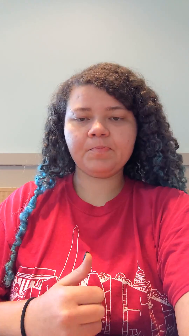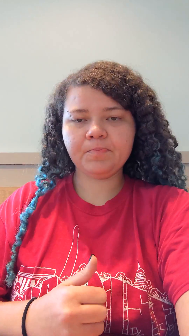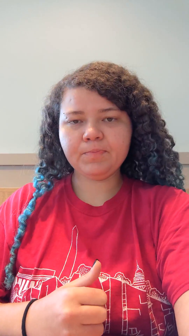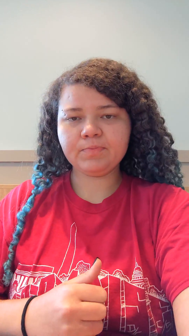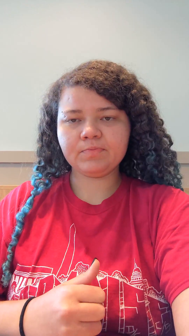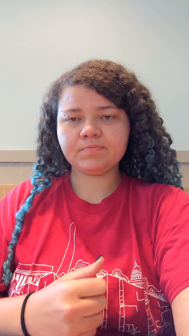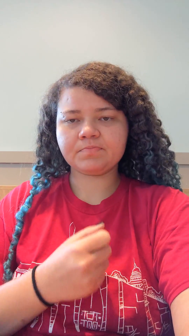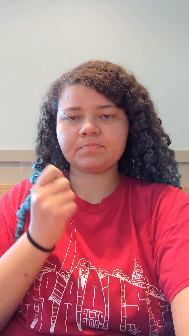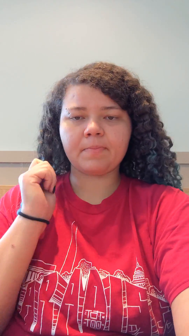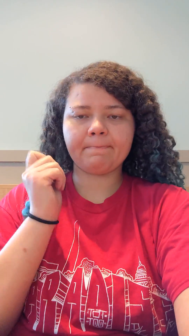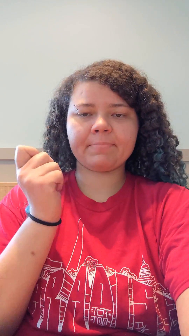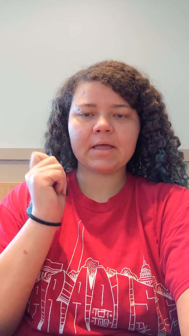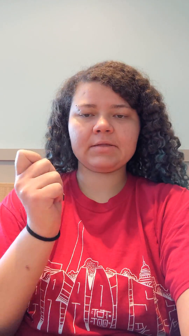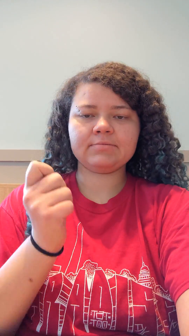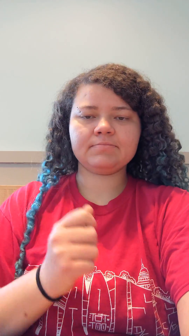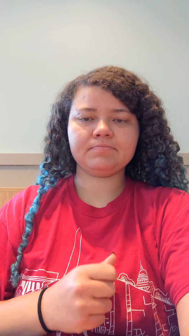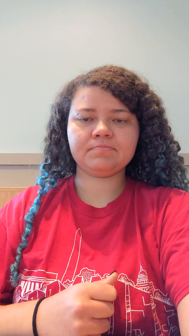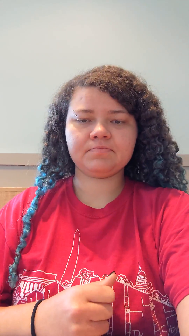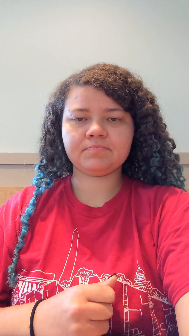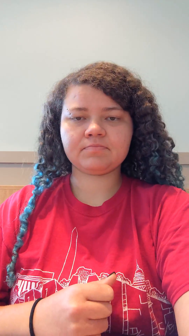bat